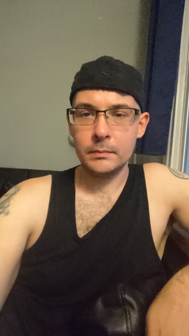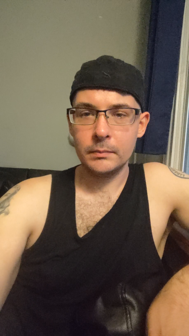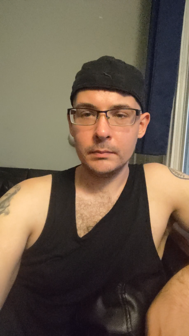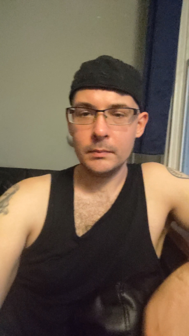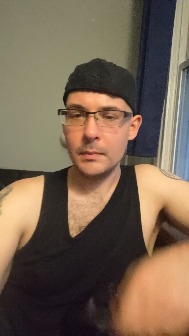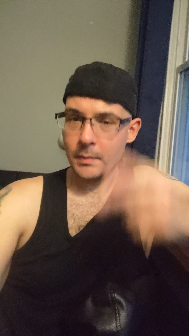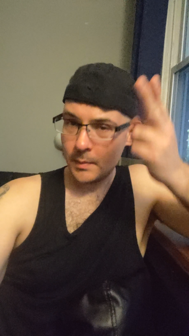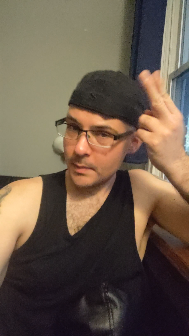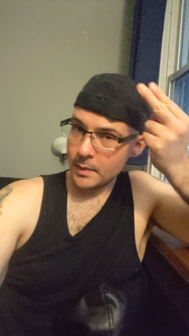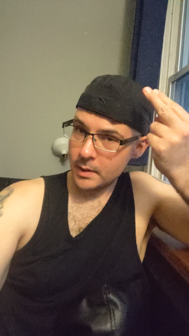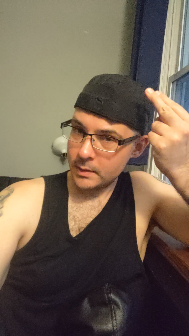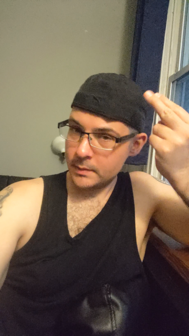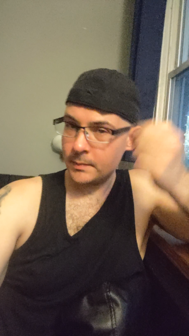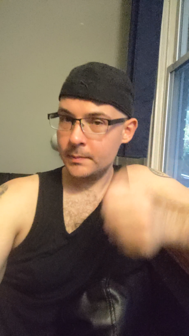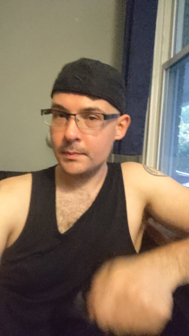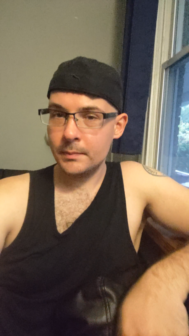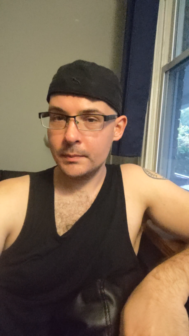bunny